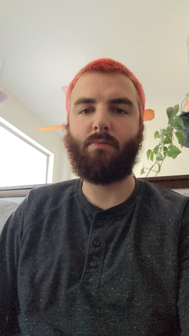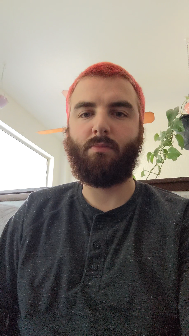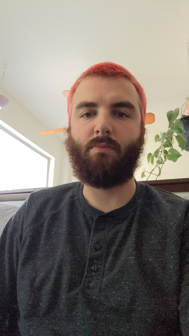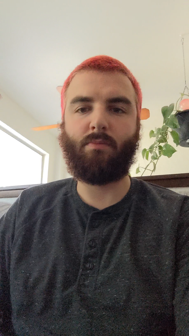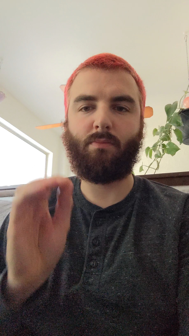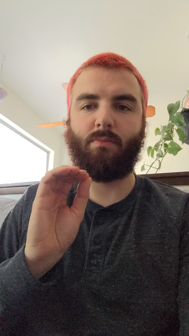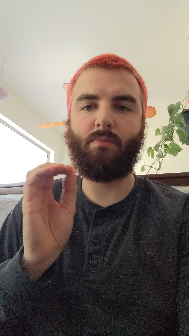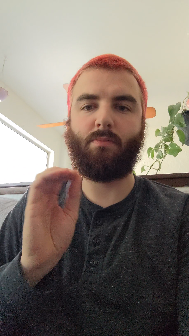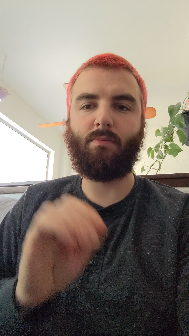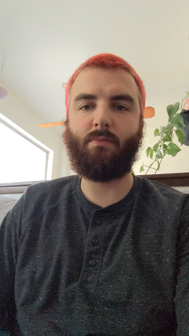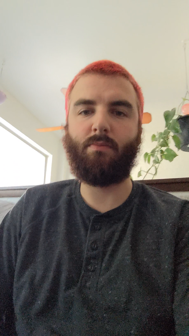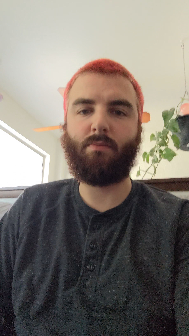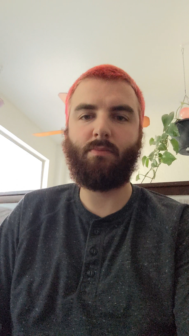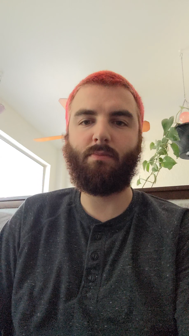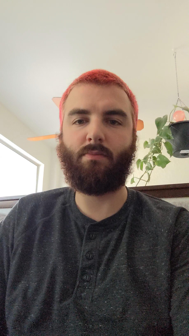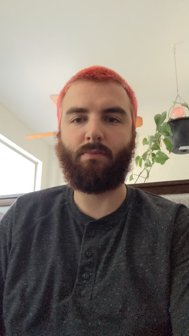none